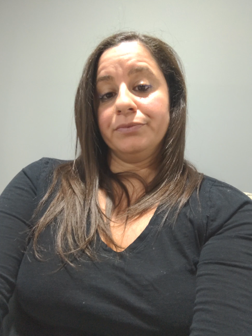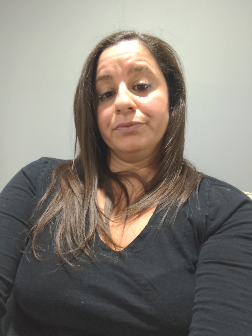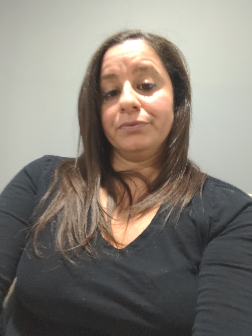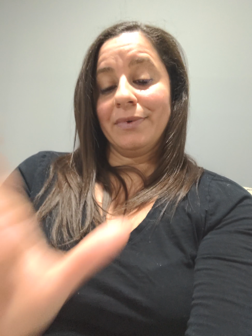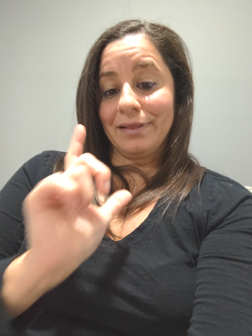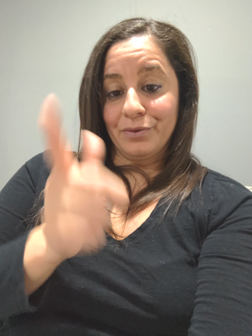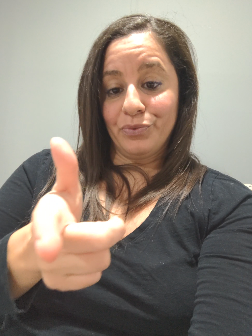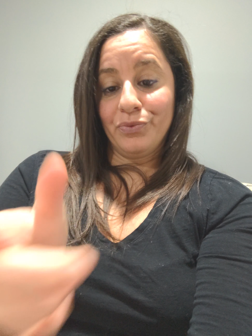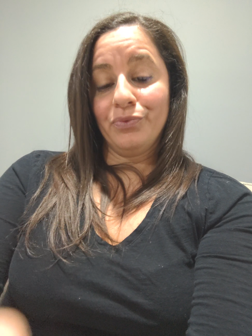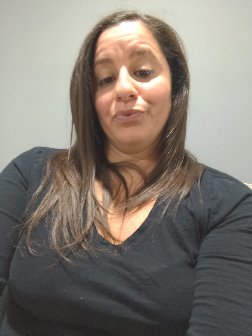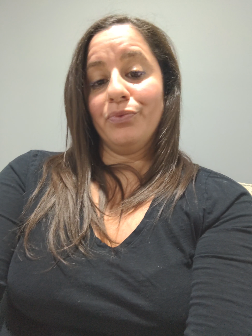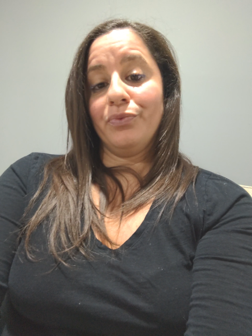later